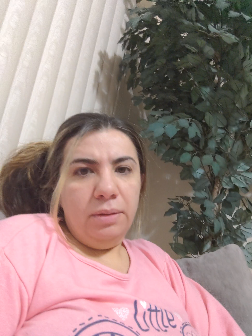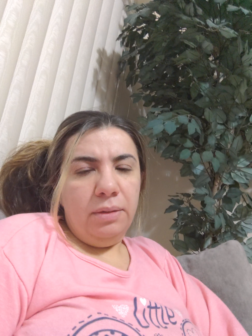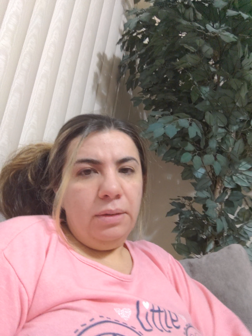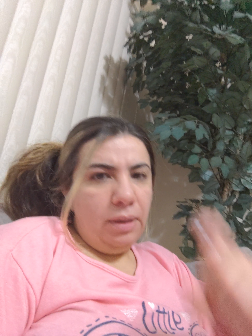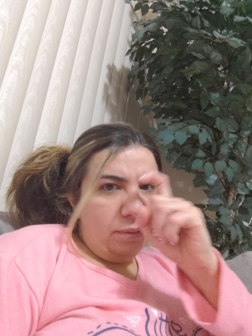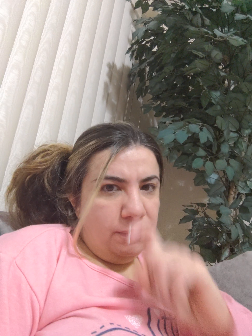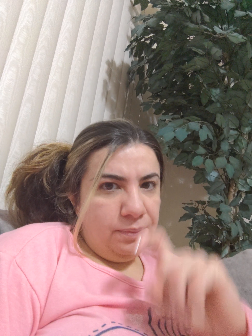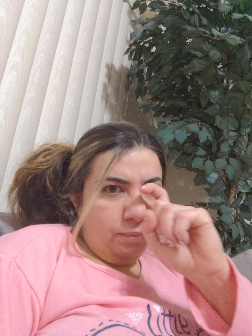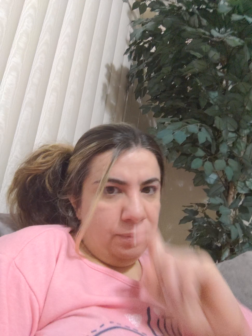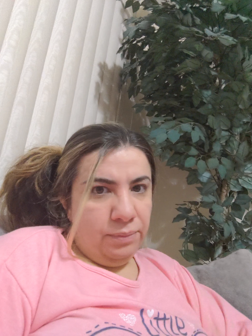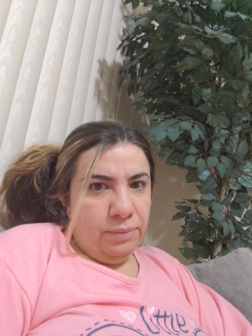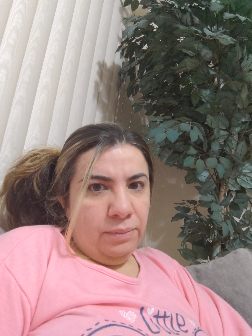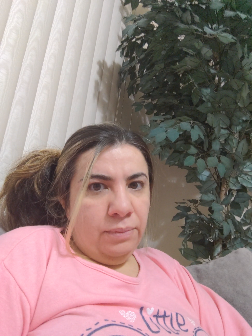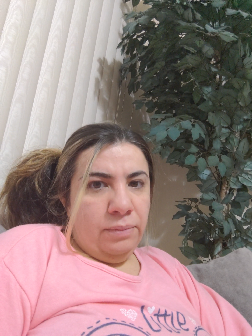doll